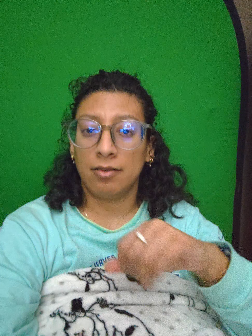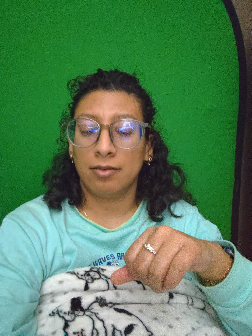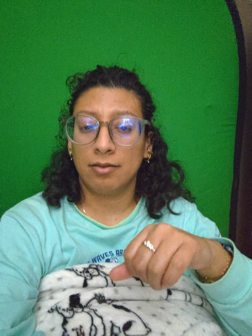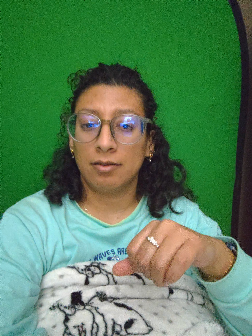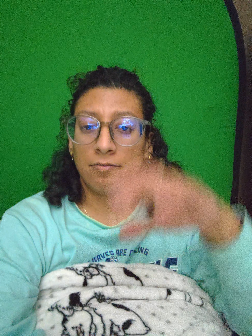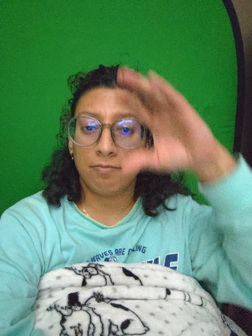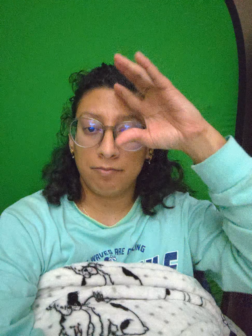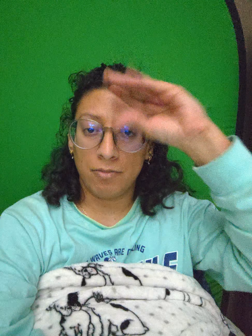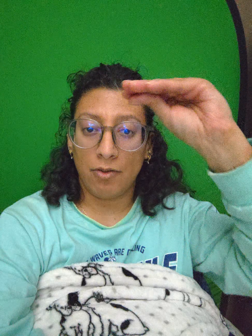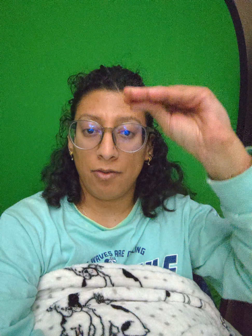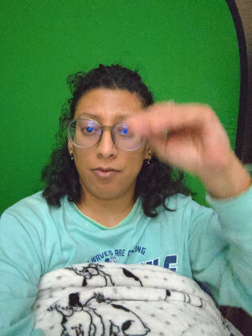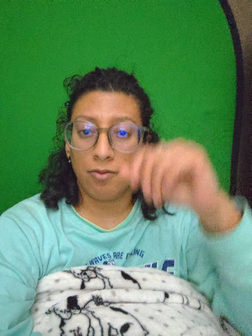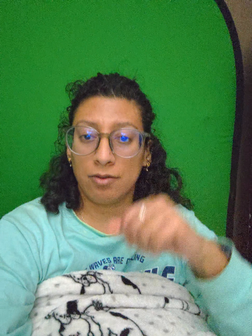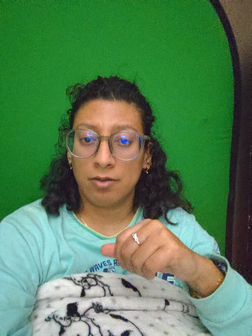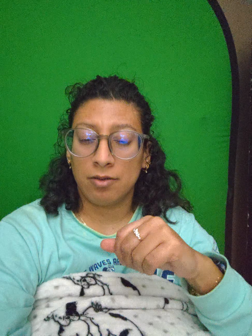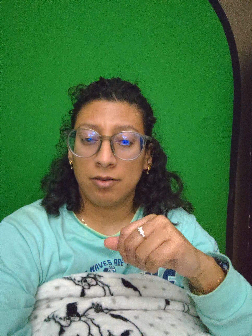boy